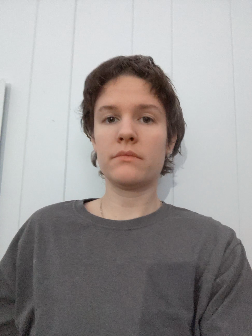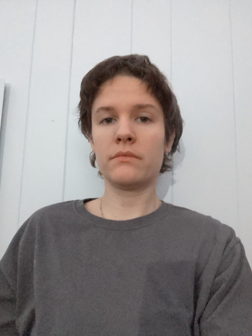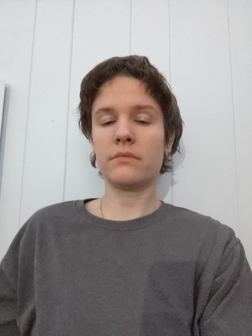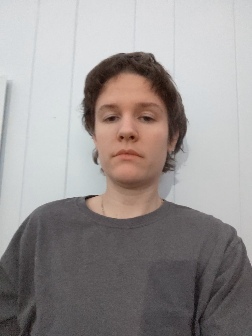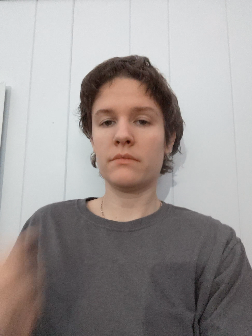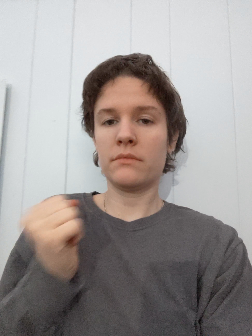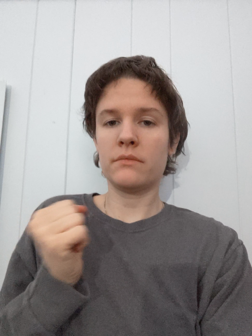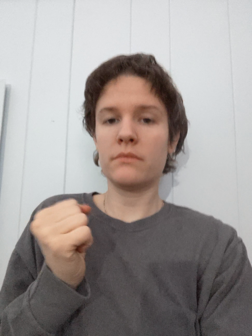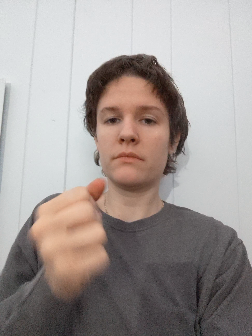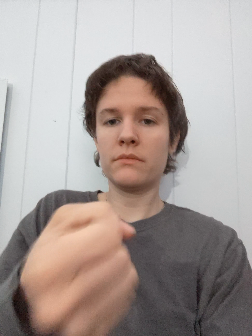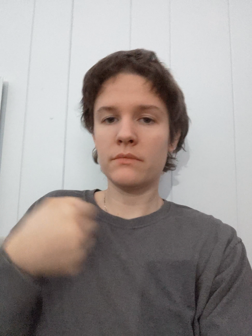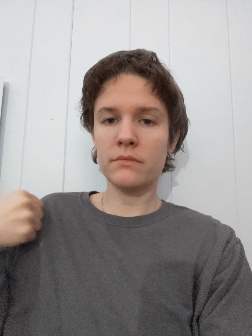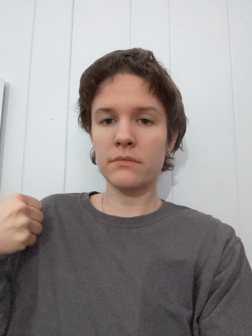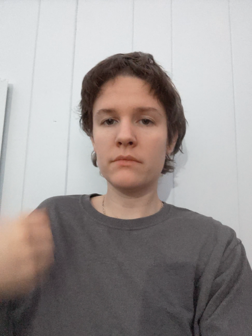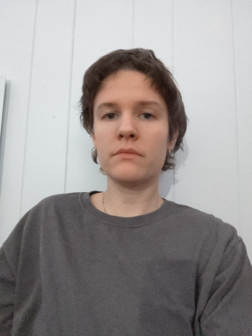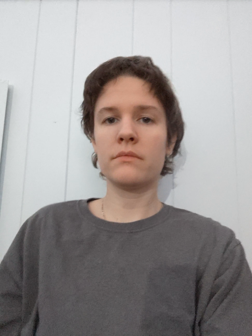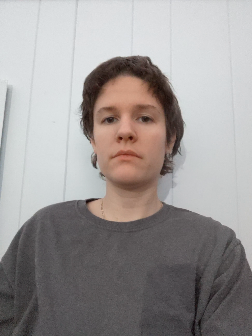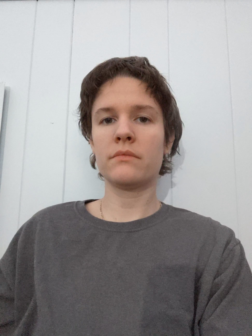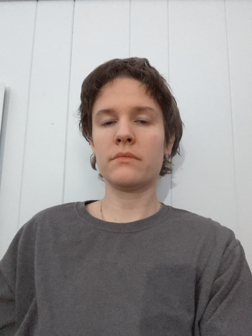refrigerator